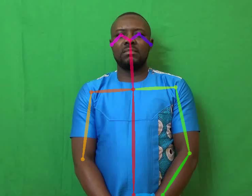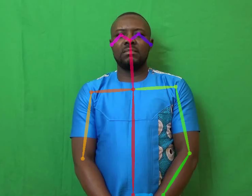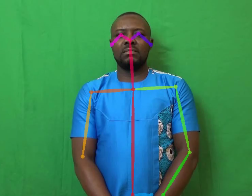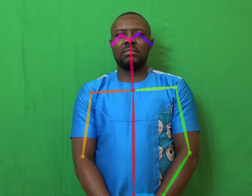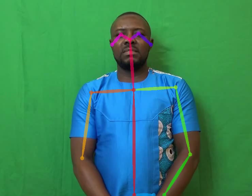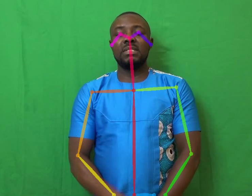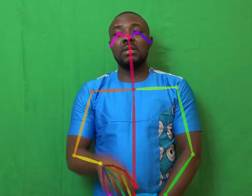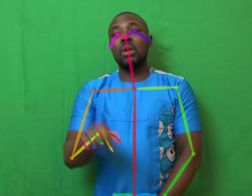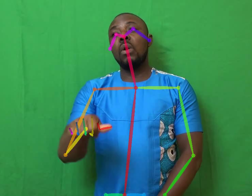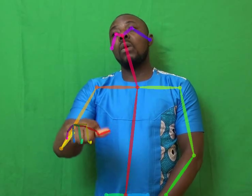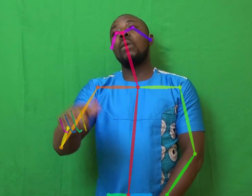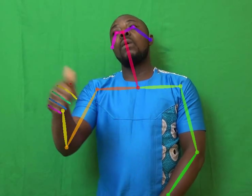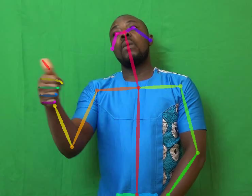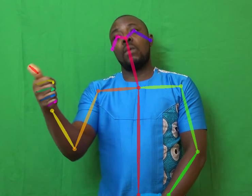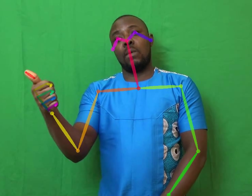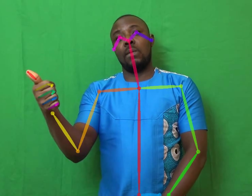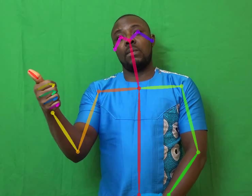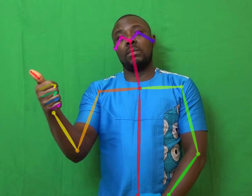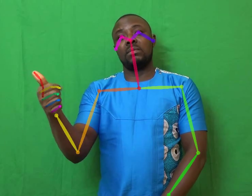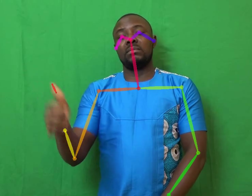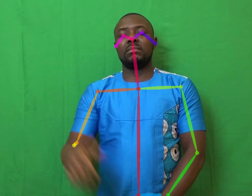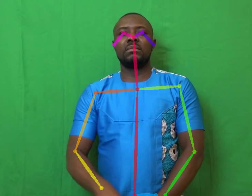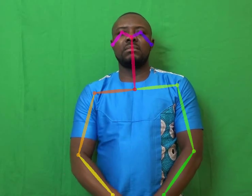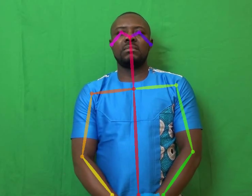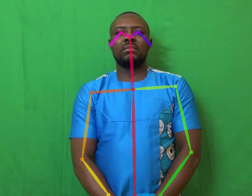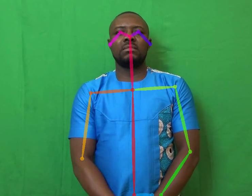other